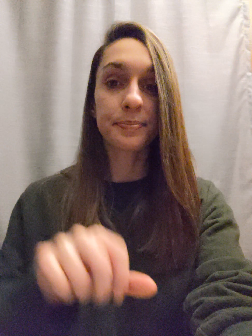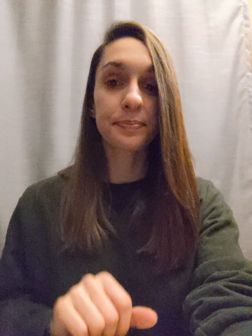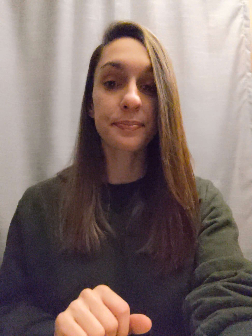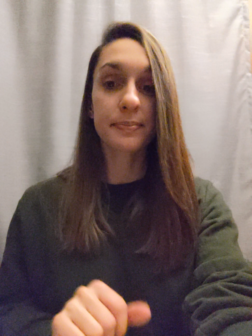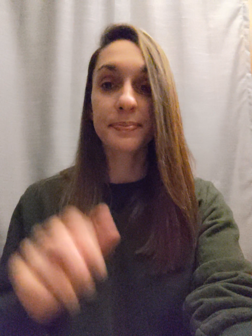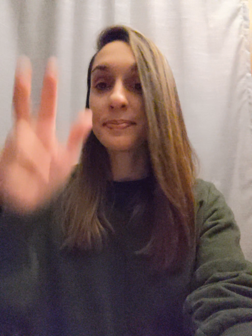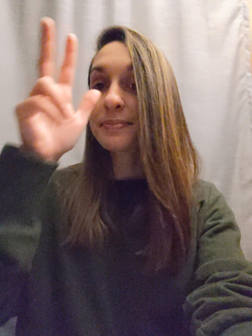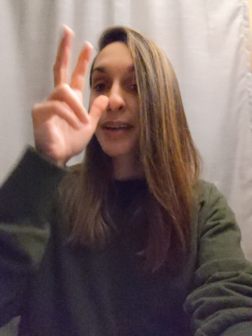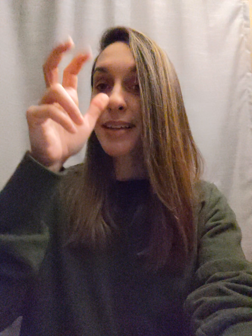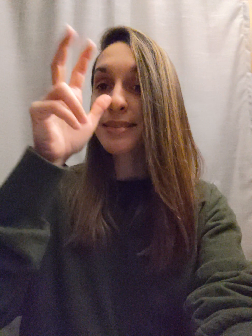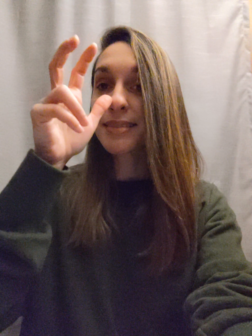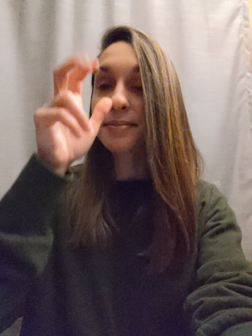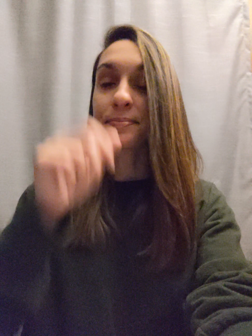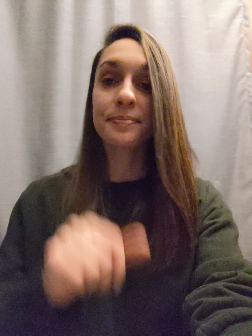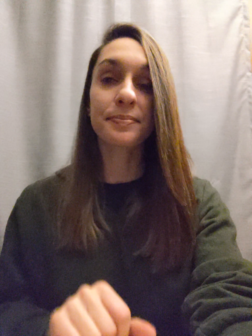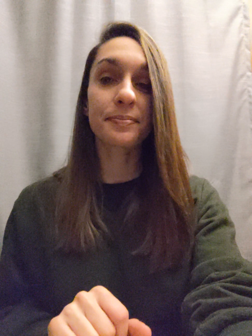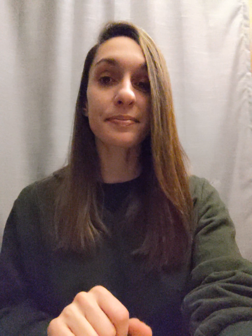bug